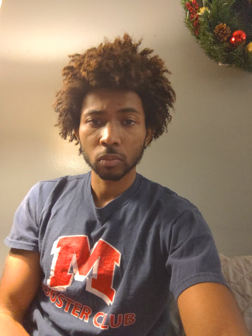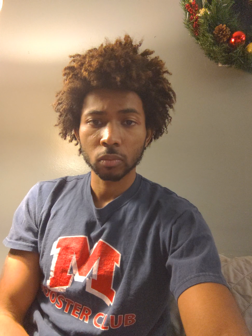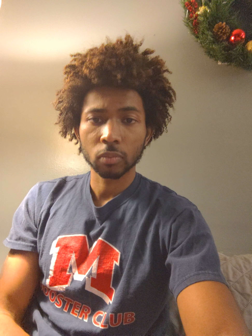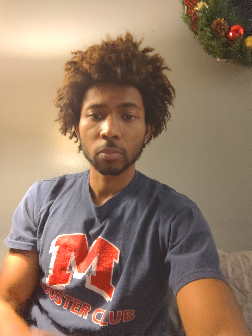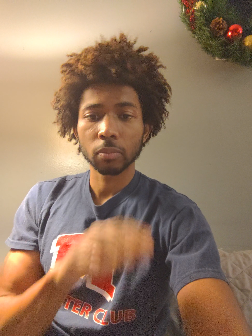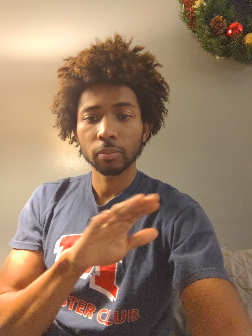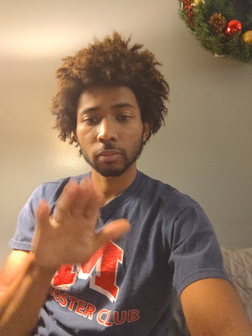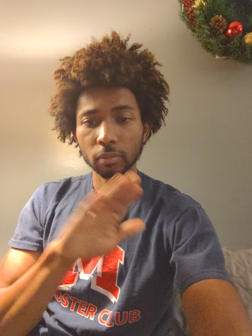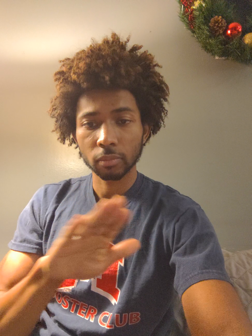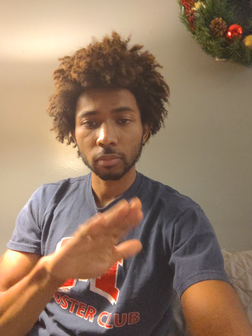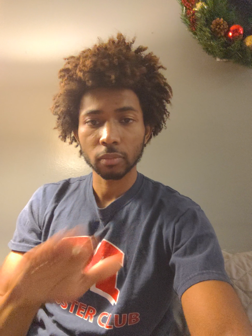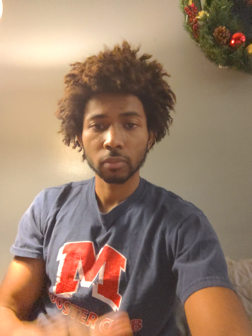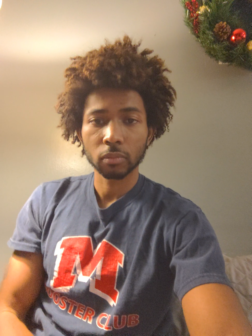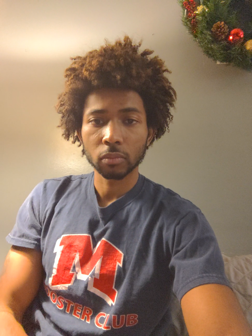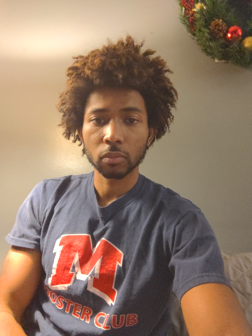clean